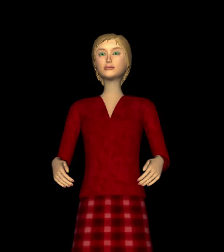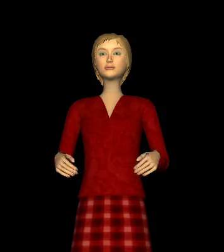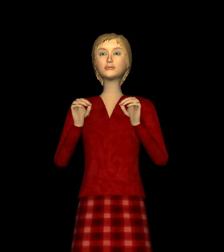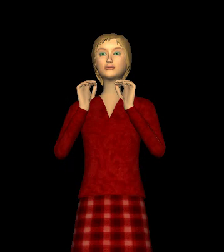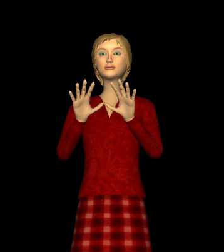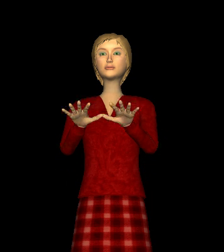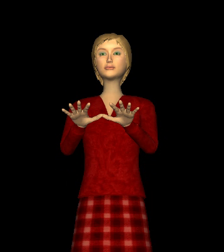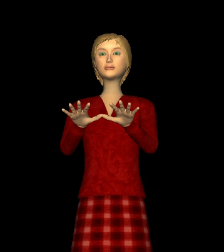يتخلى